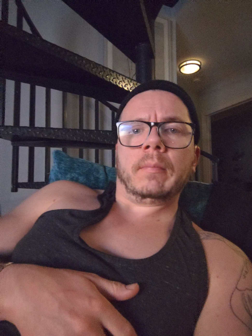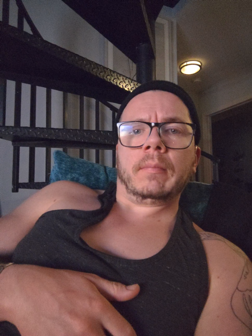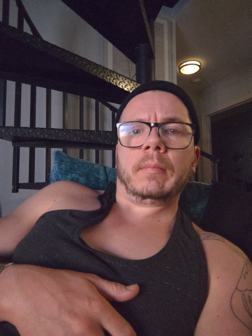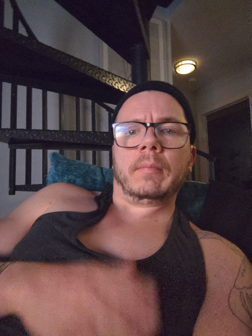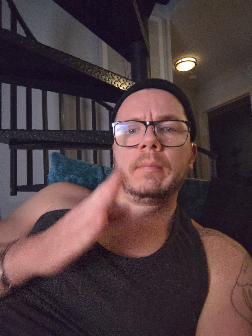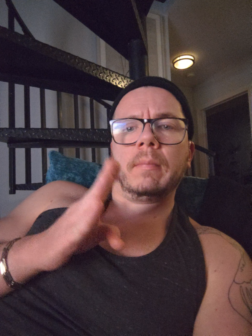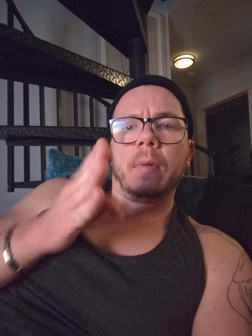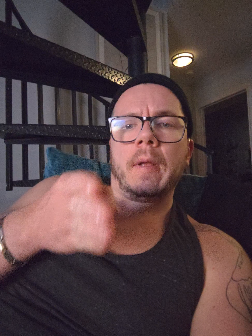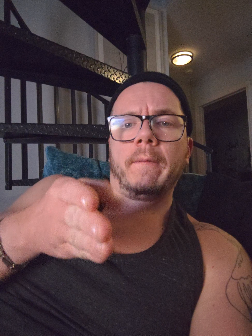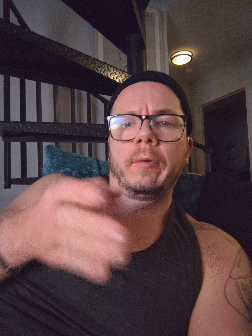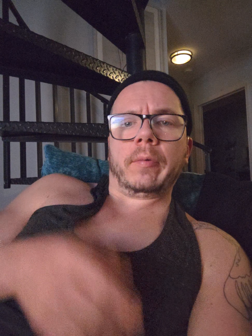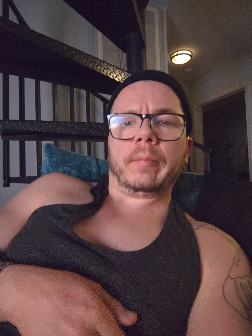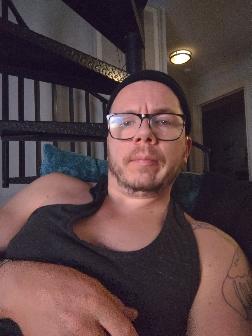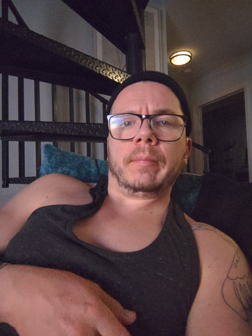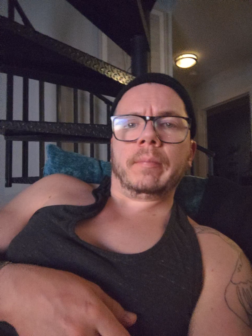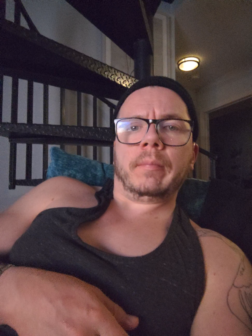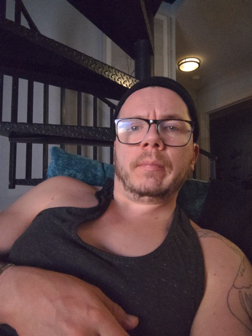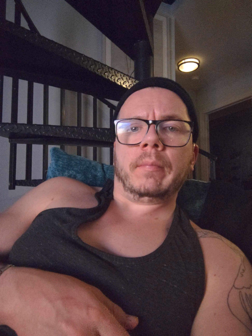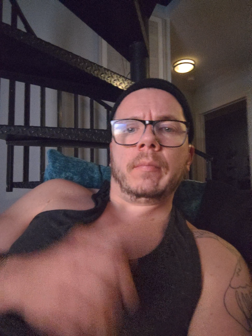after